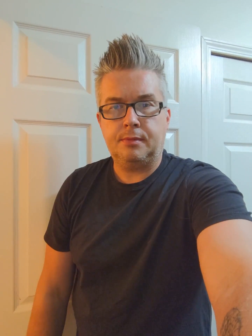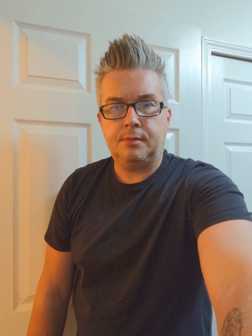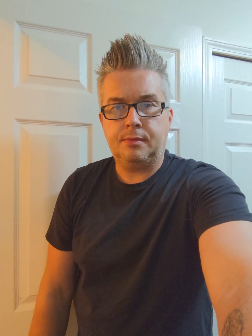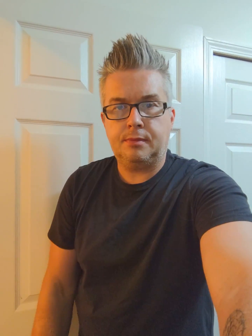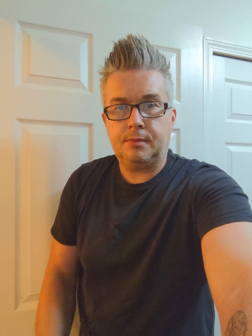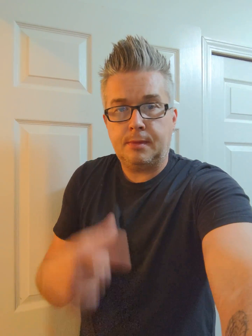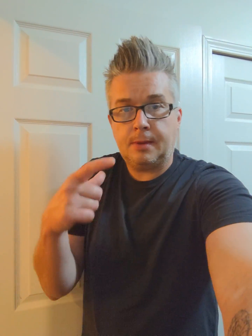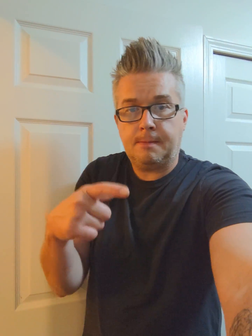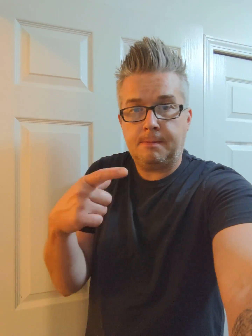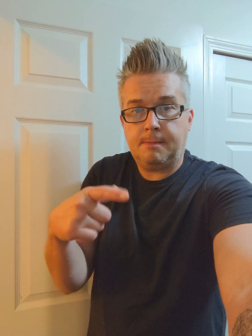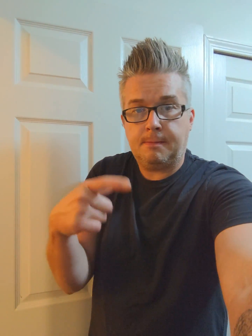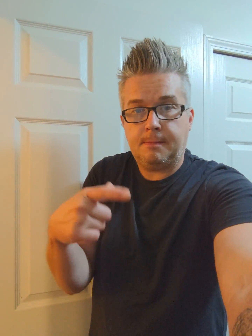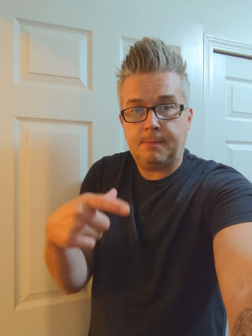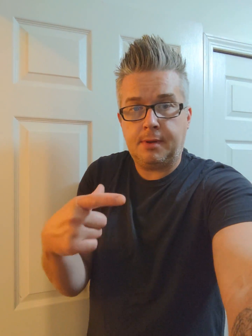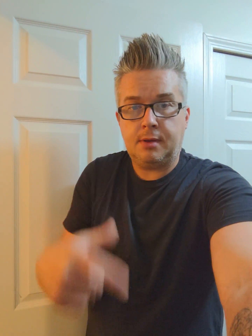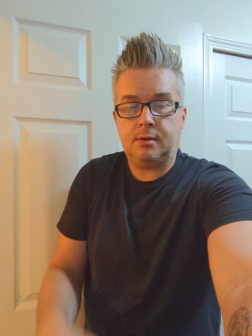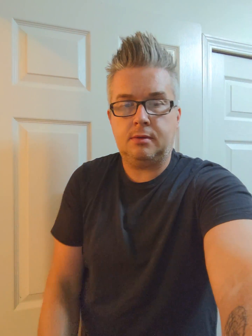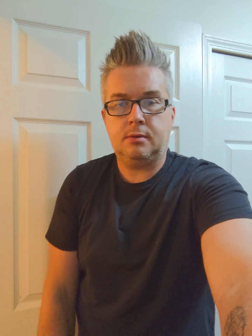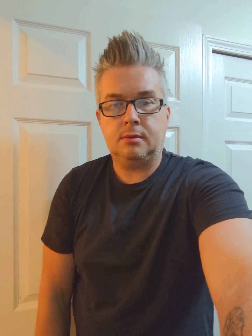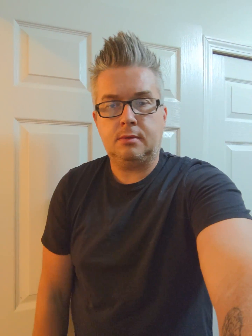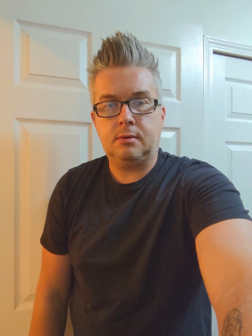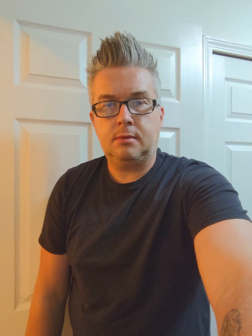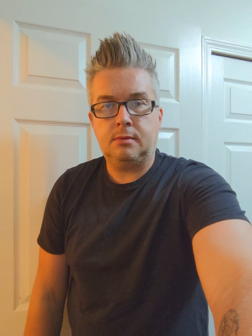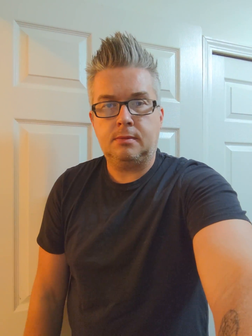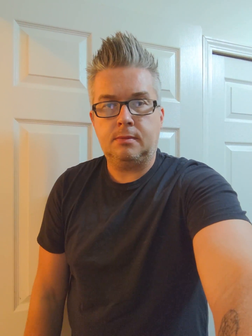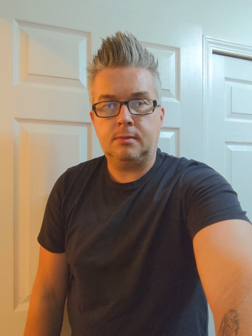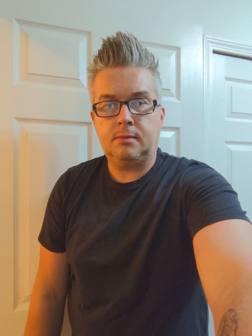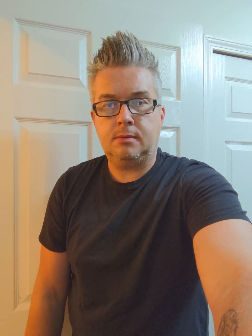plate